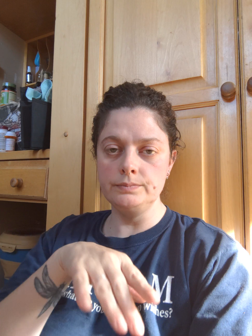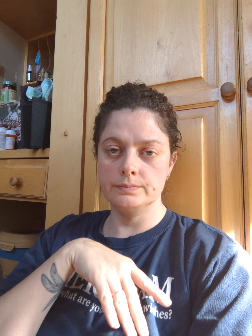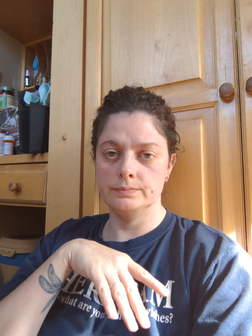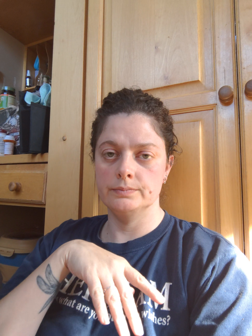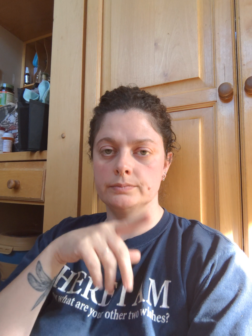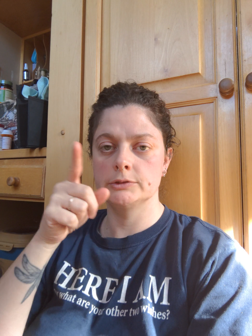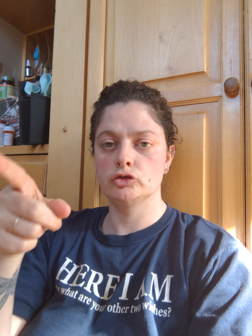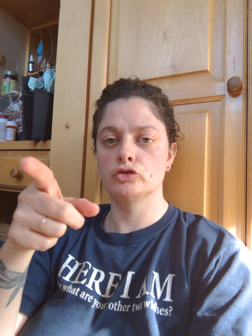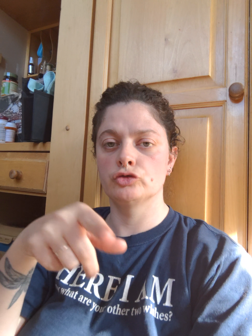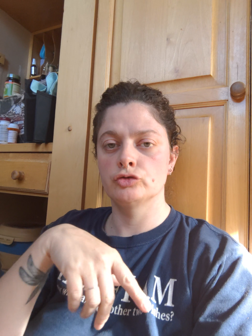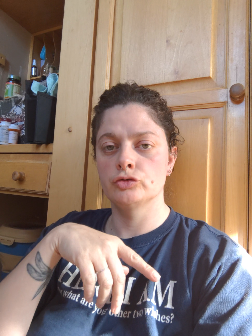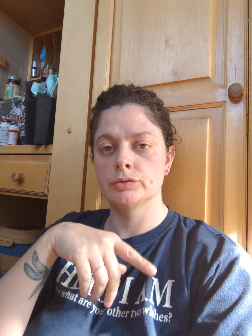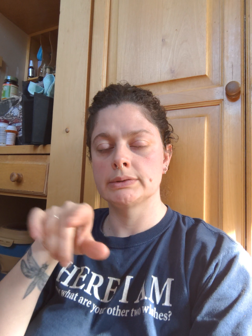there